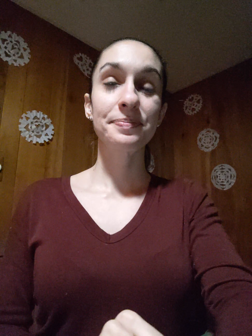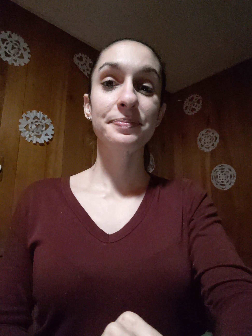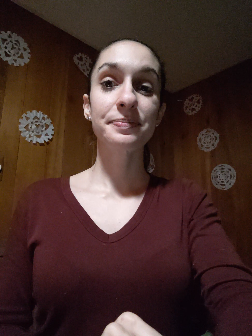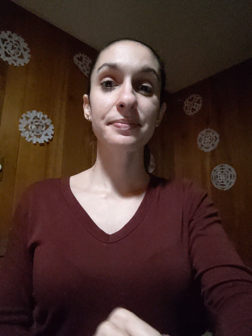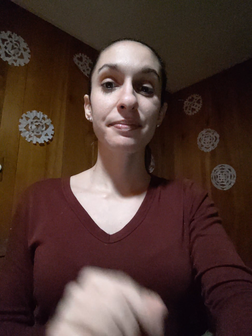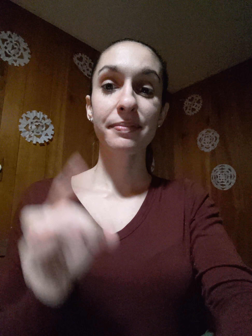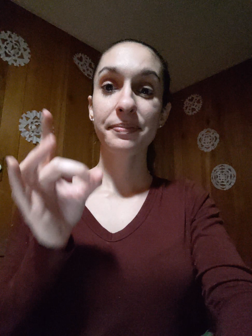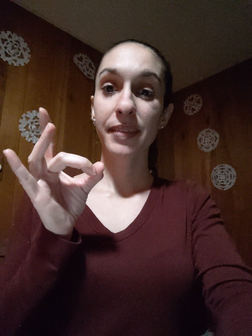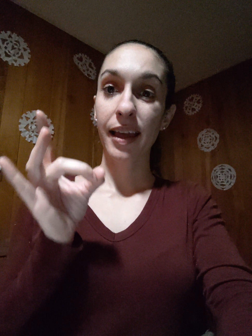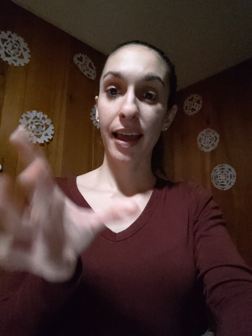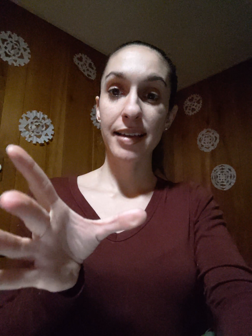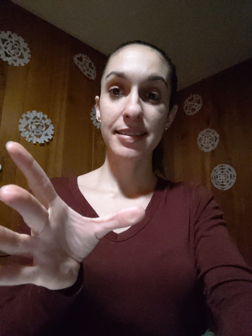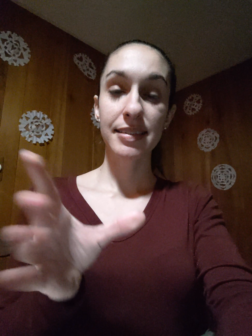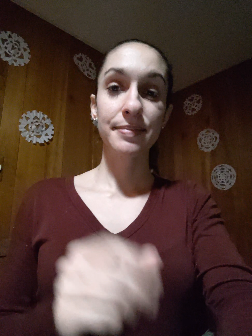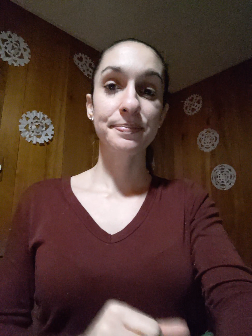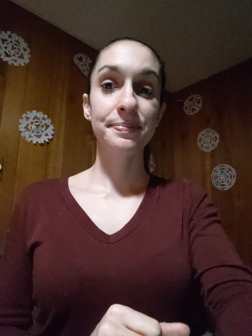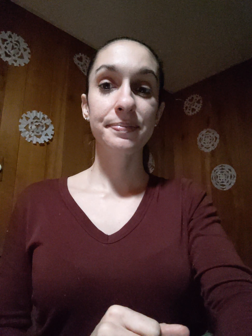hate